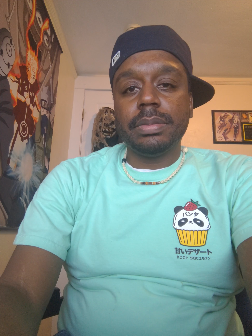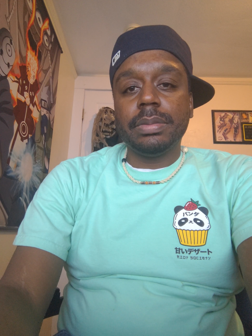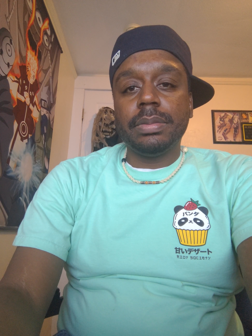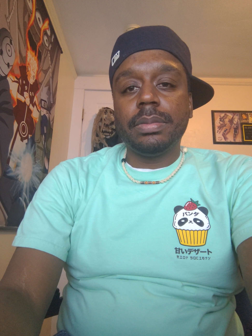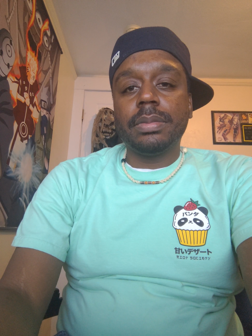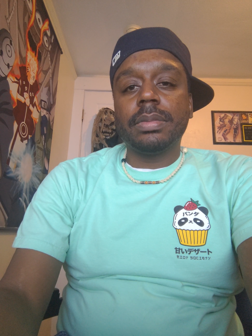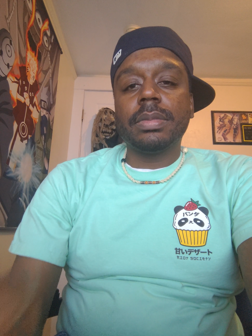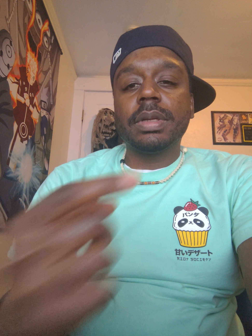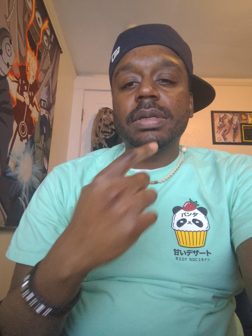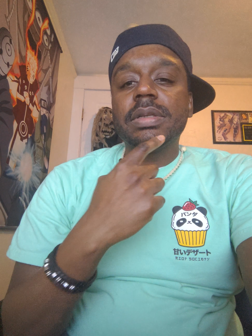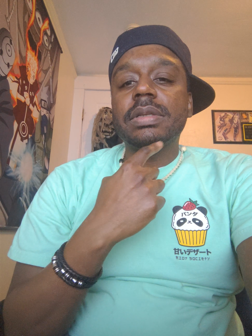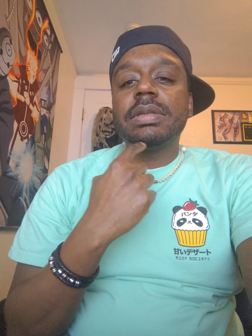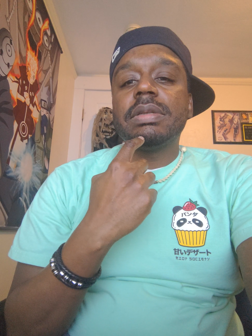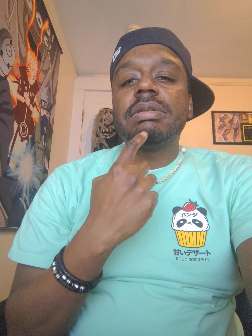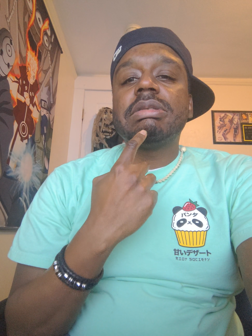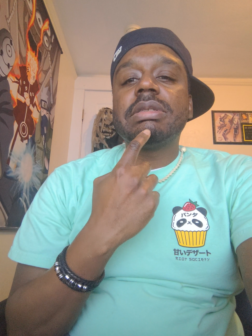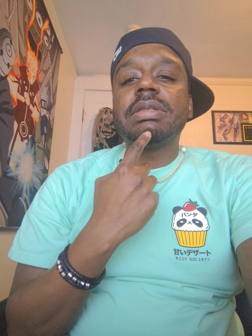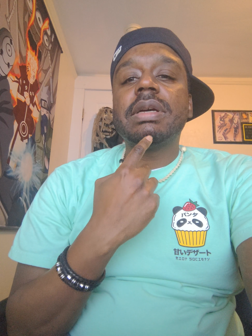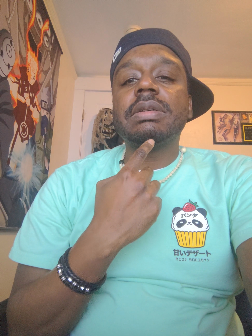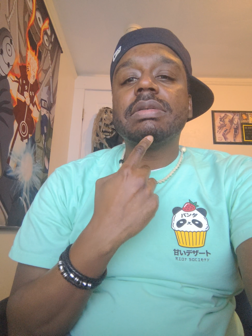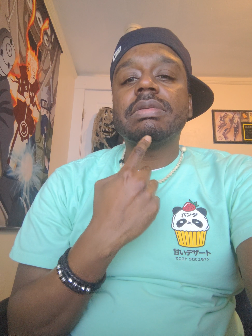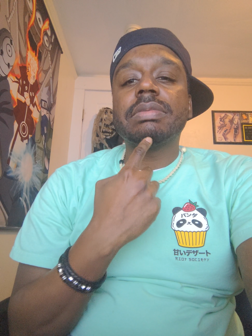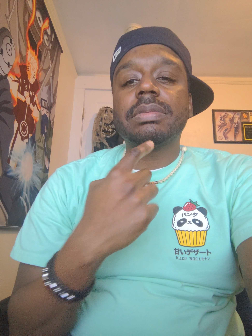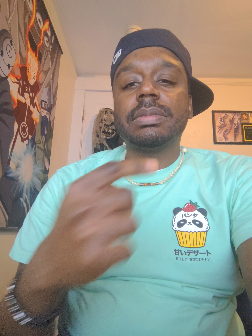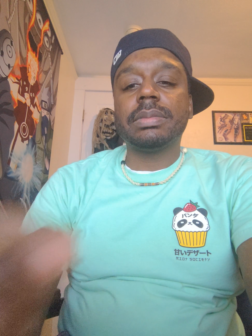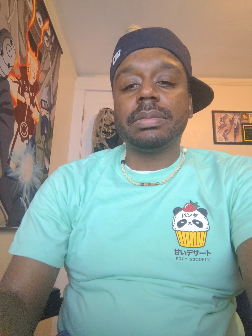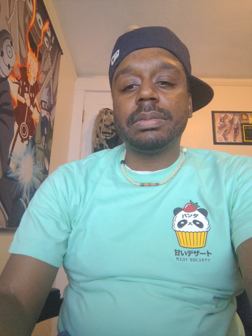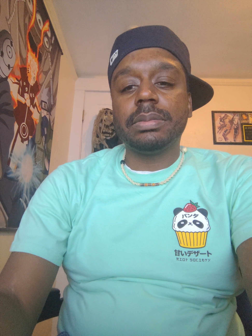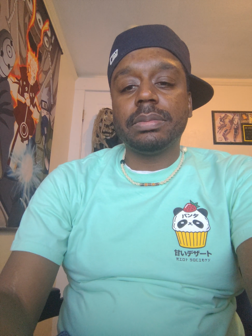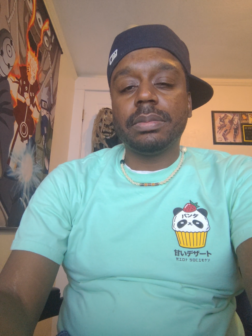chin